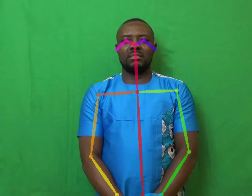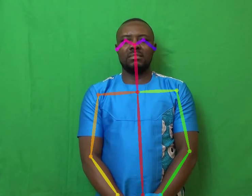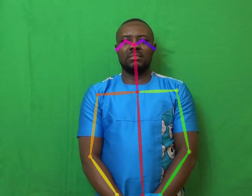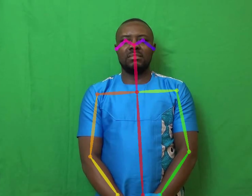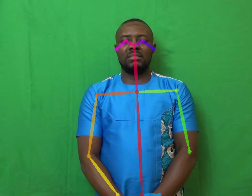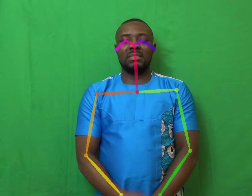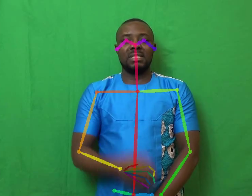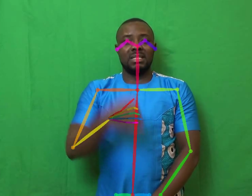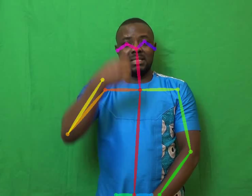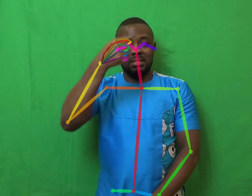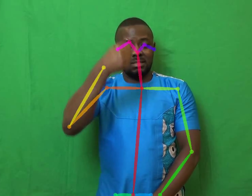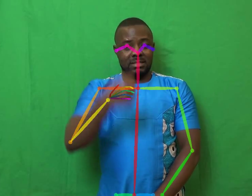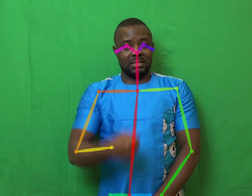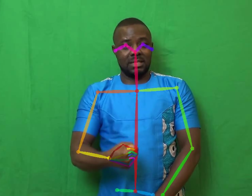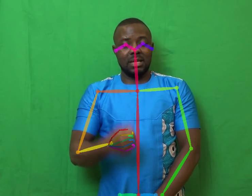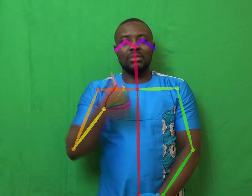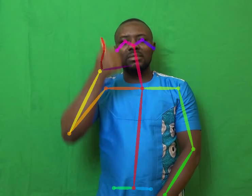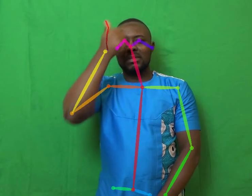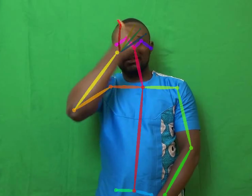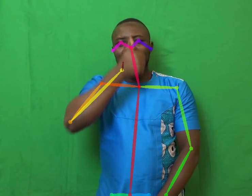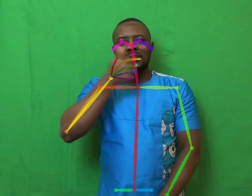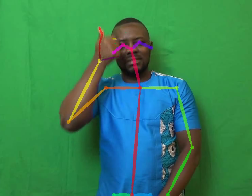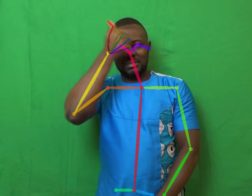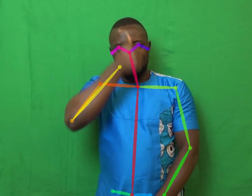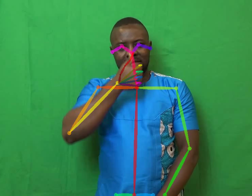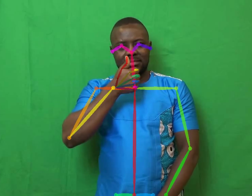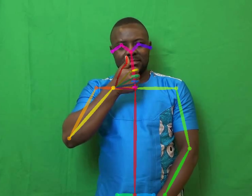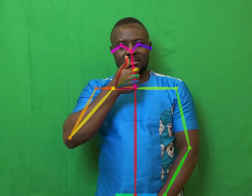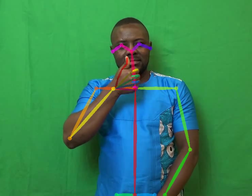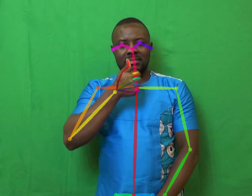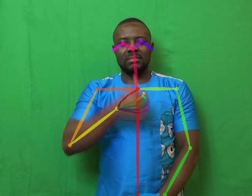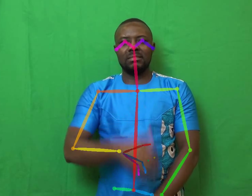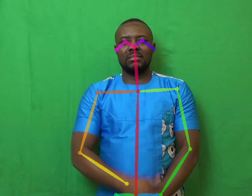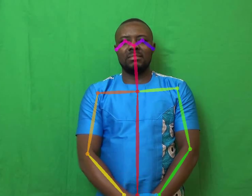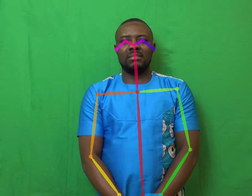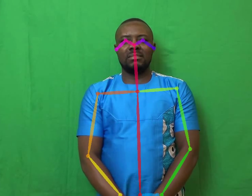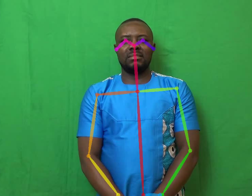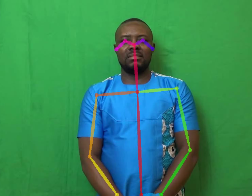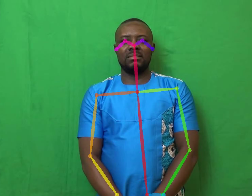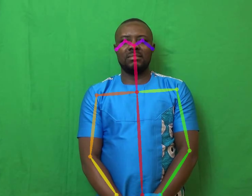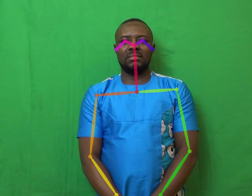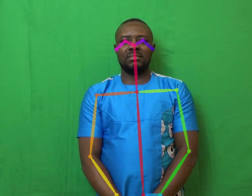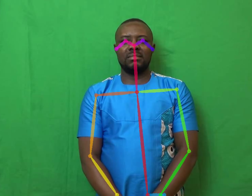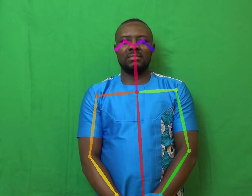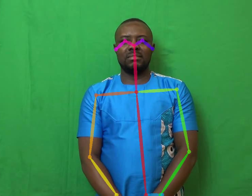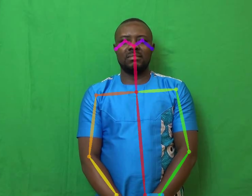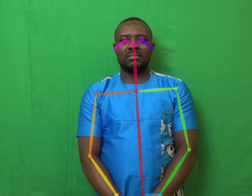South Africa